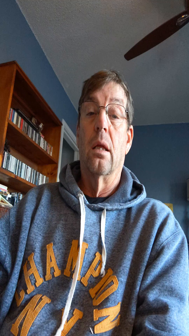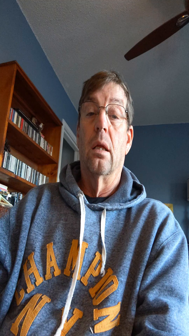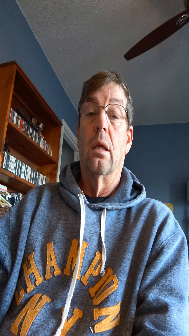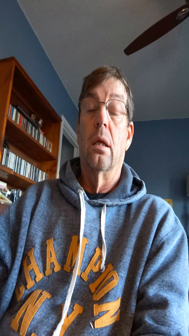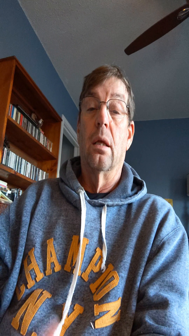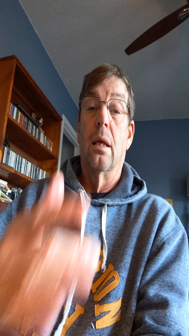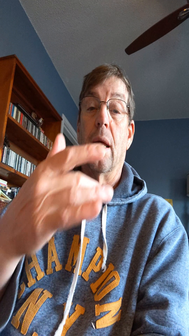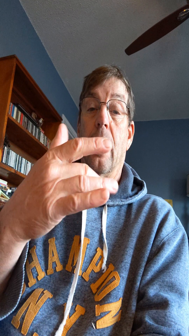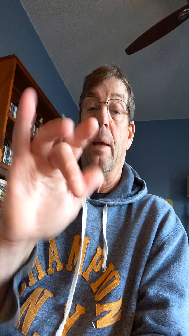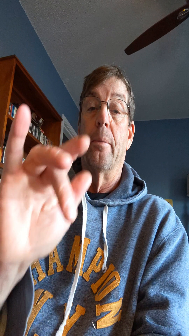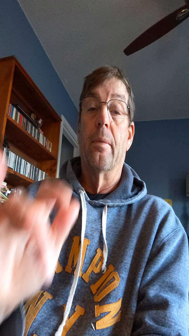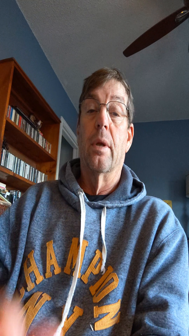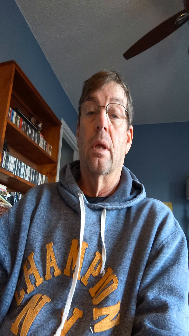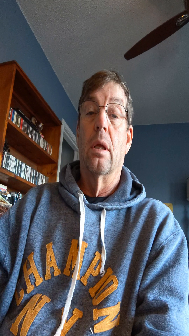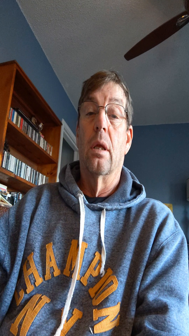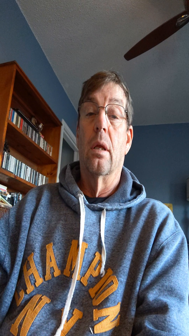empty